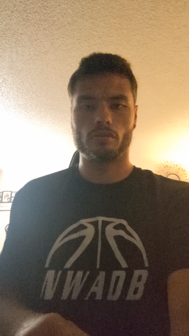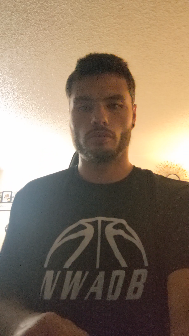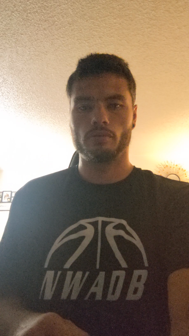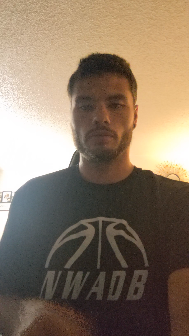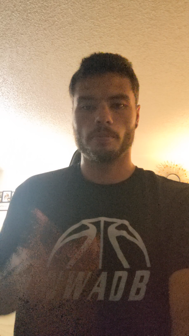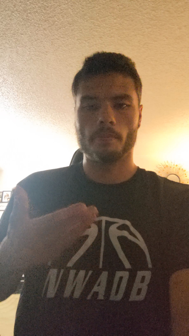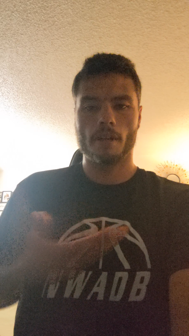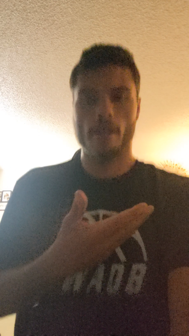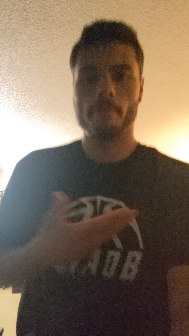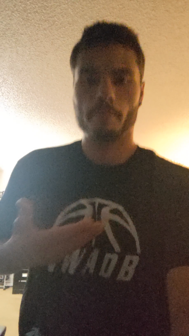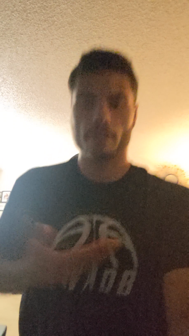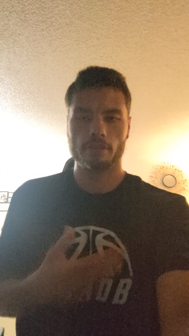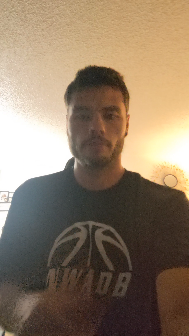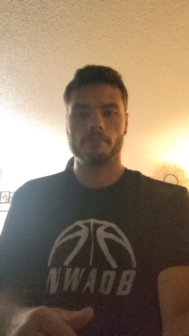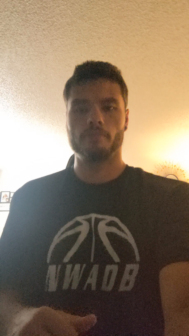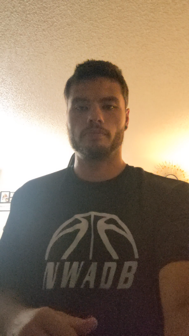baby